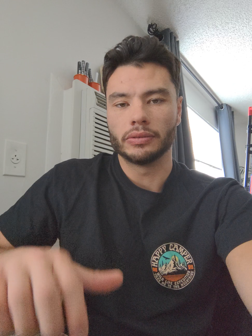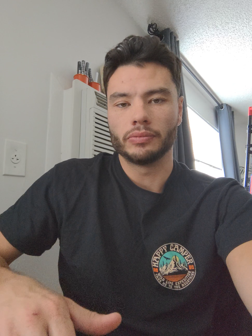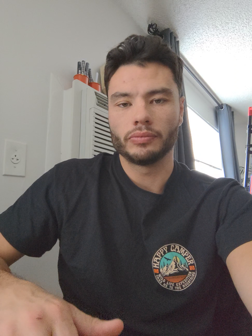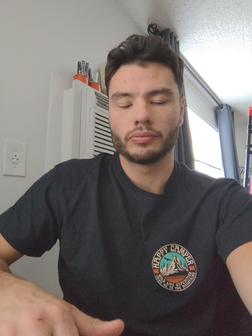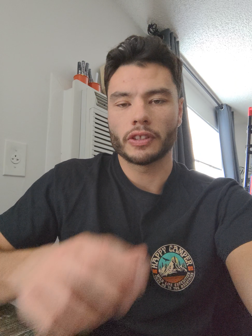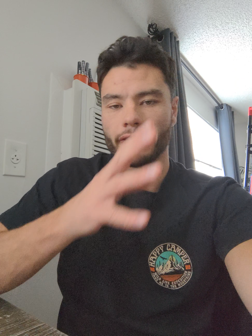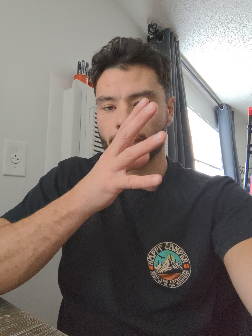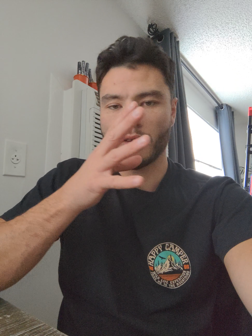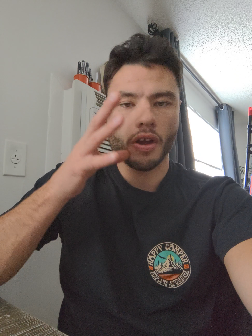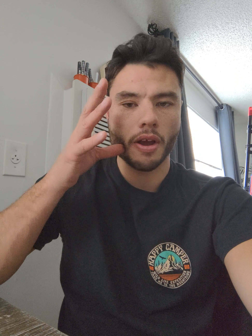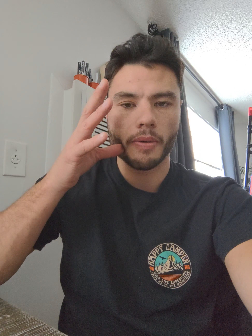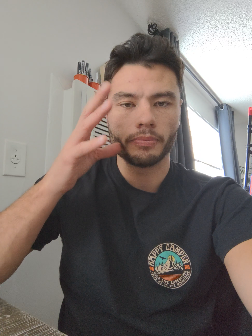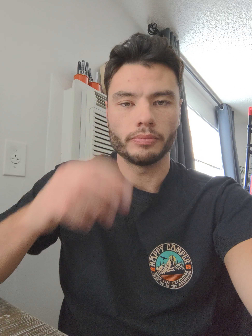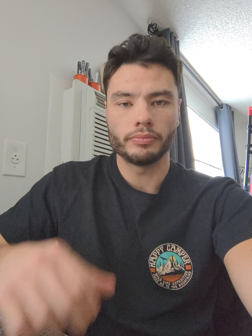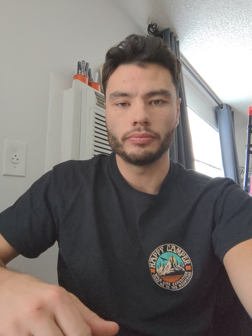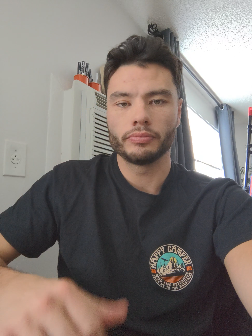farm